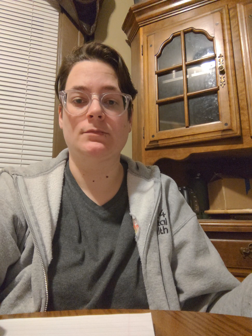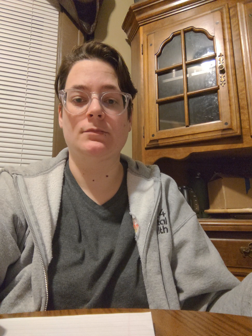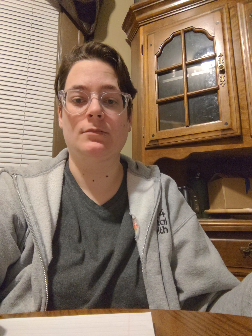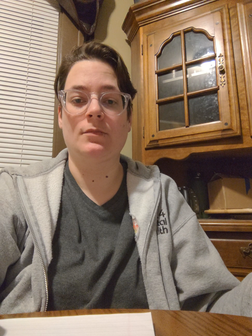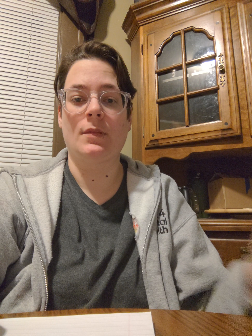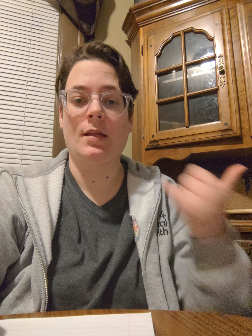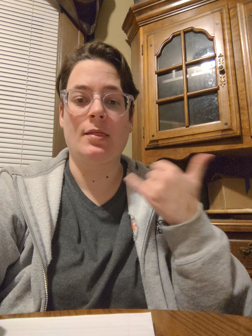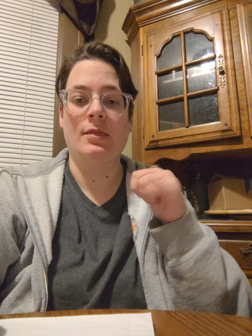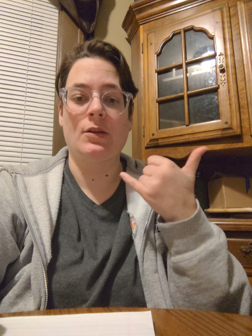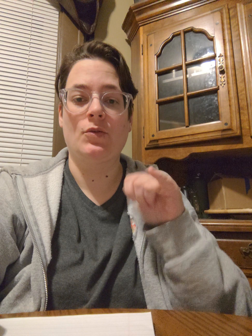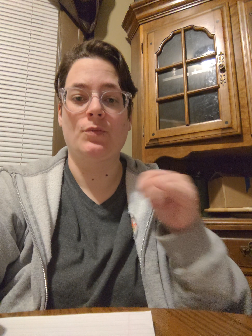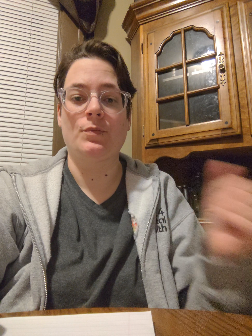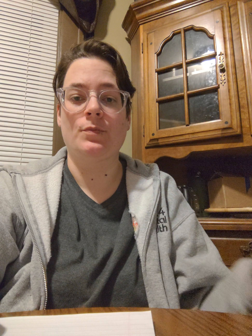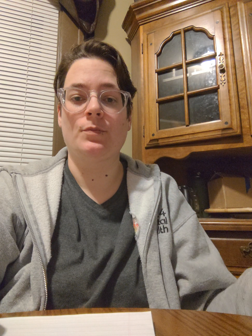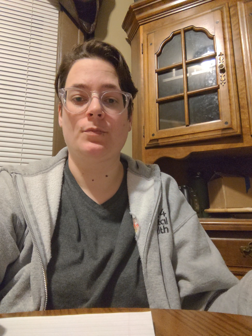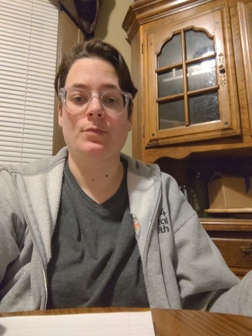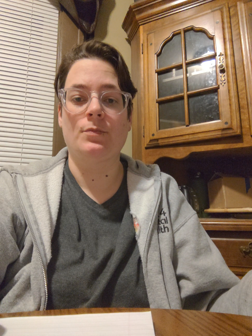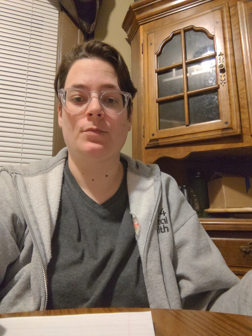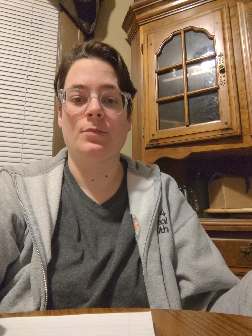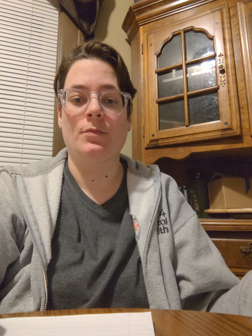yellow